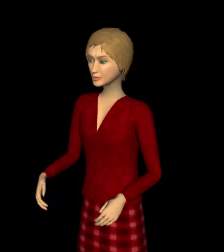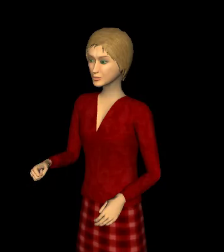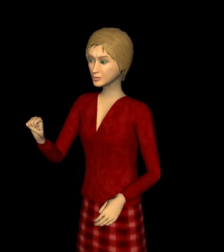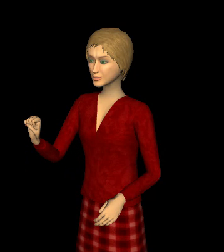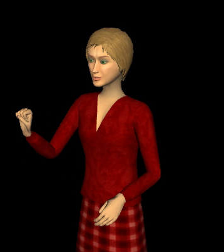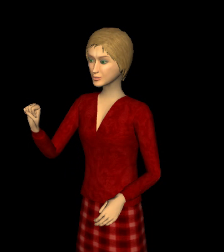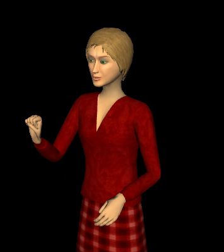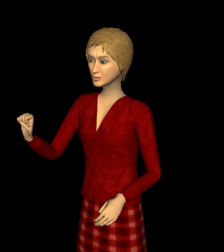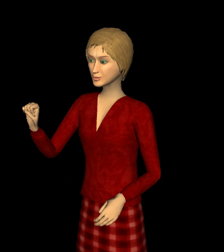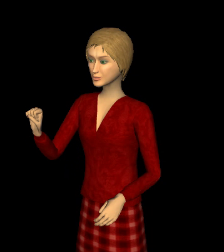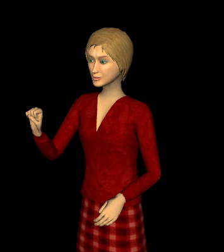السبت